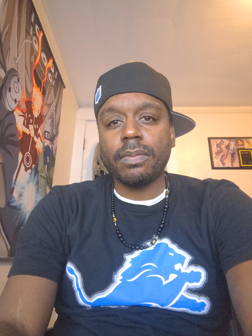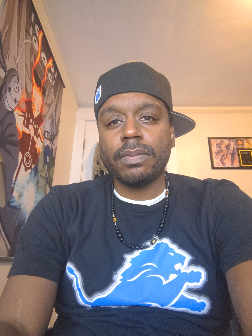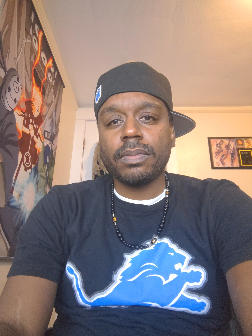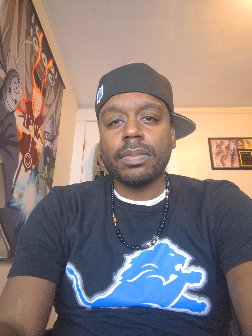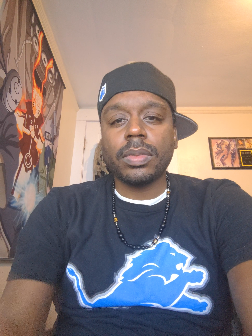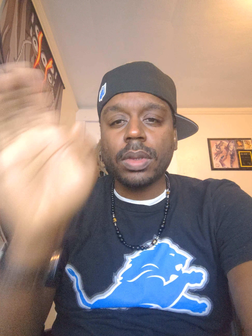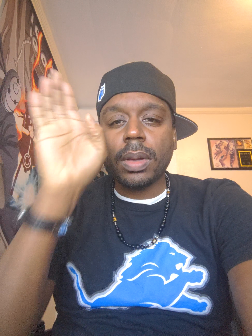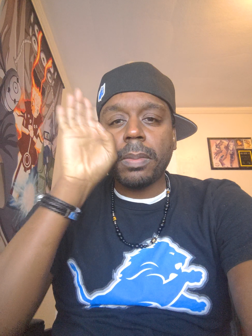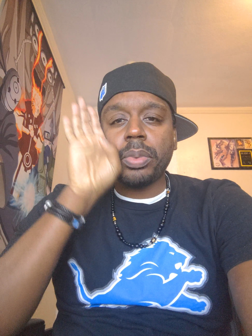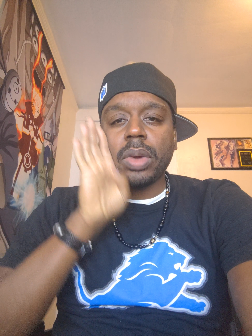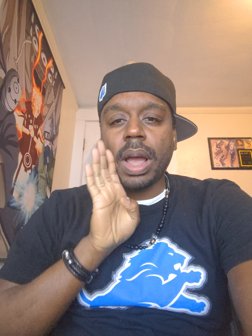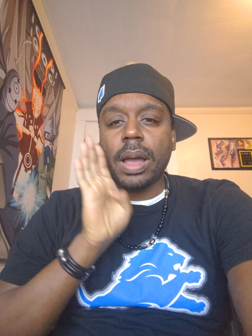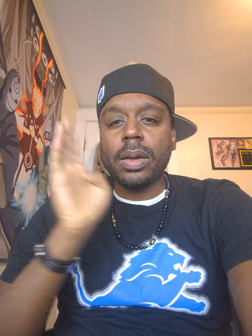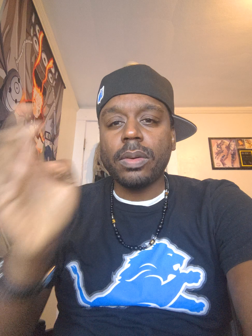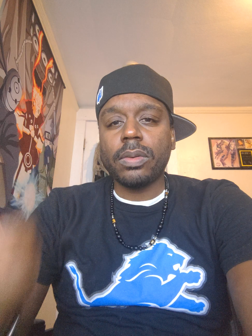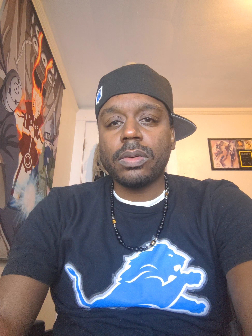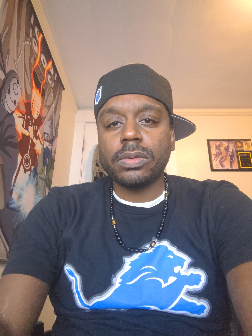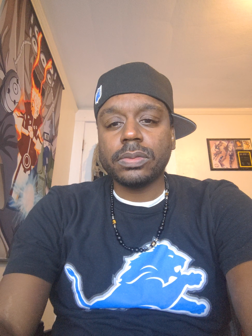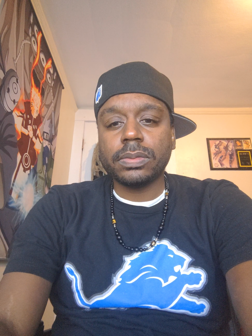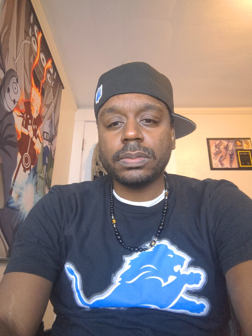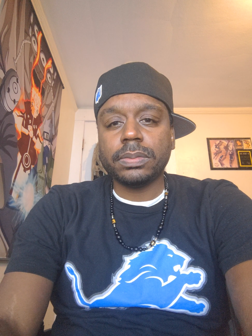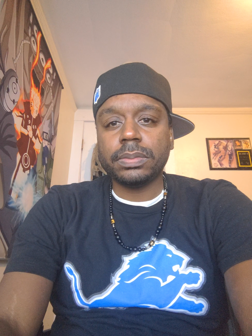brown